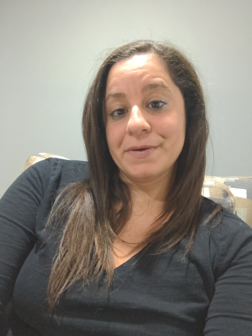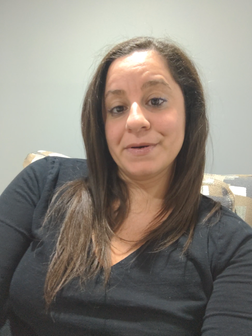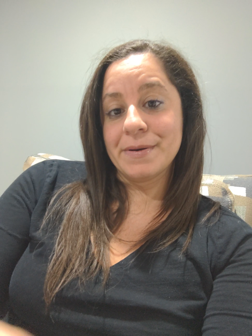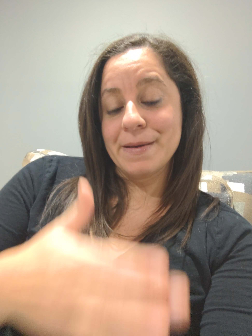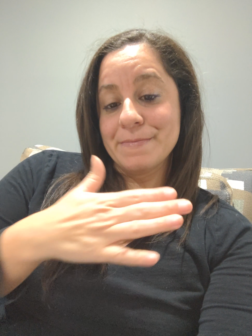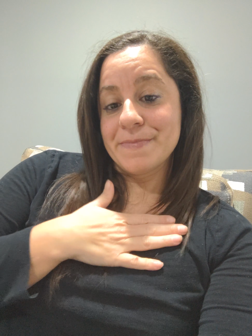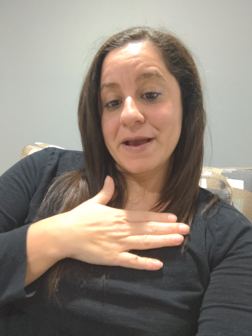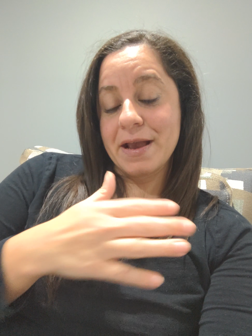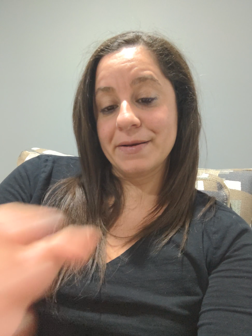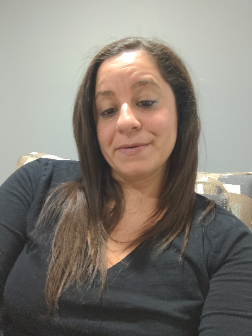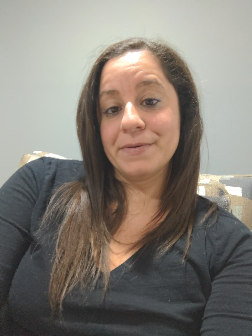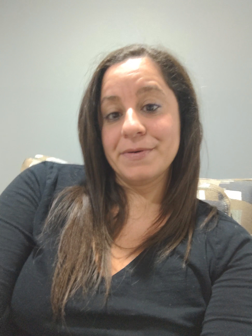my